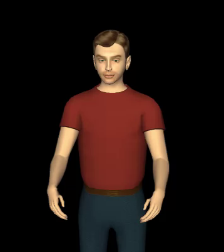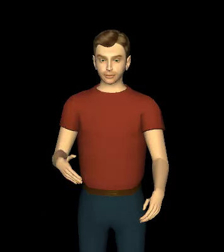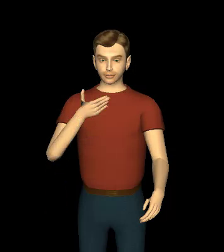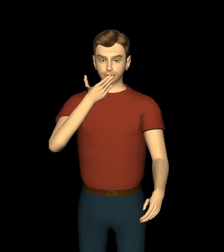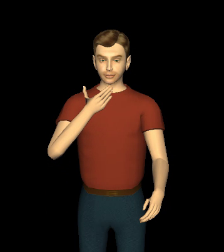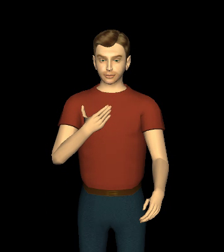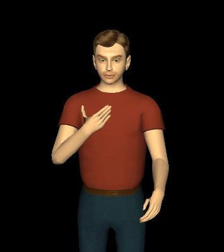شكرا